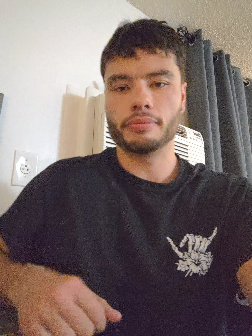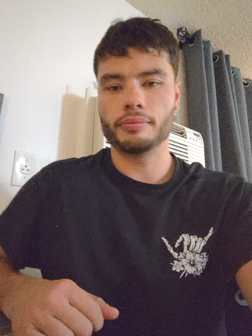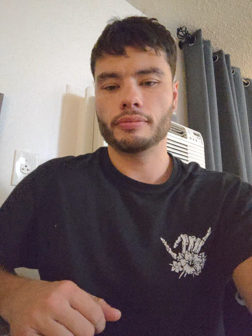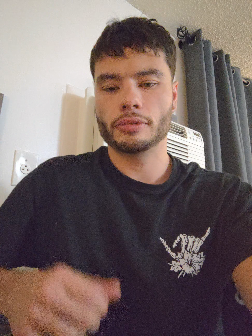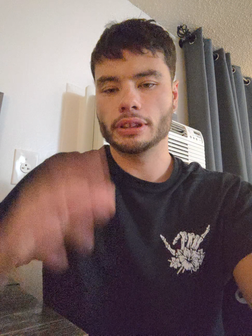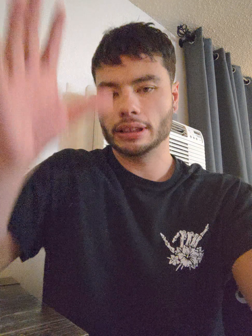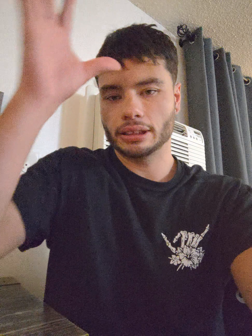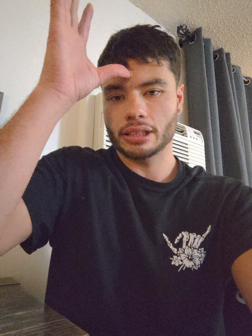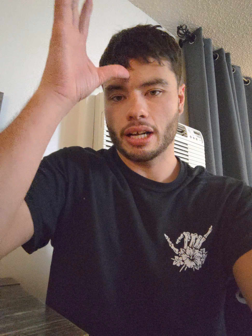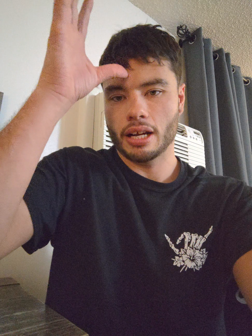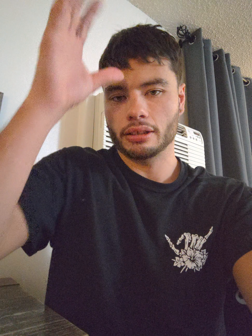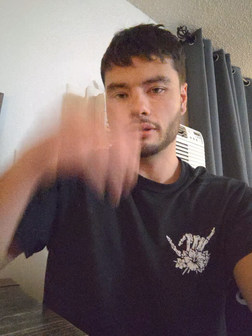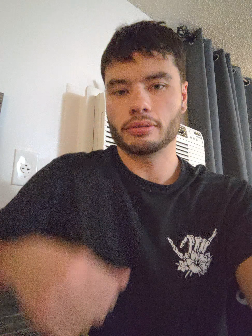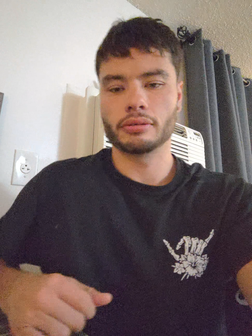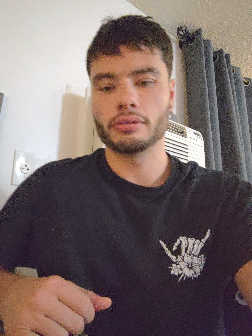dad